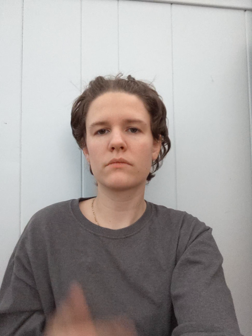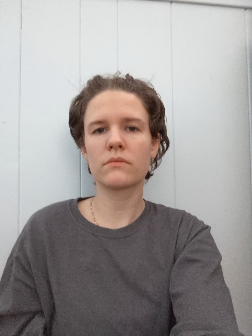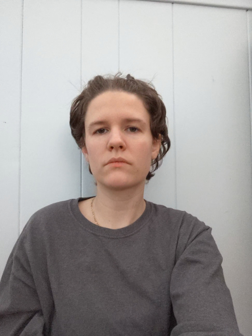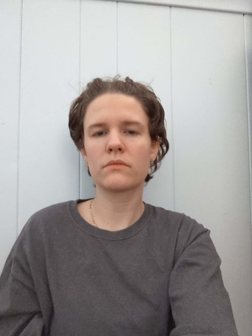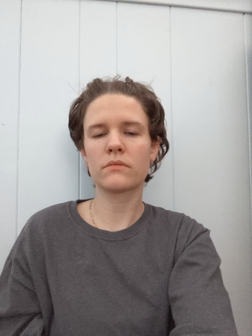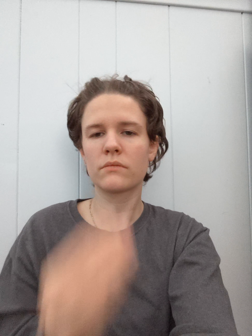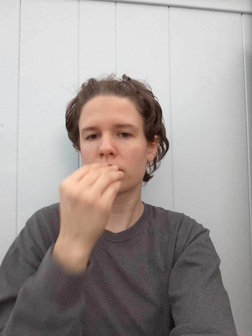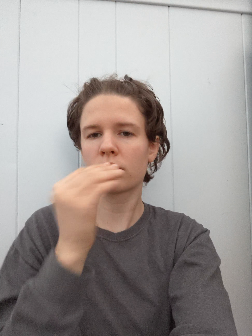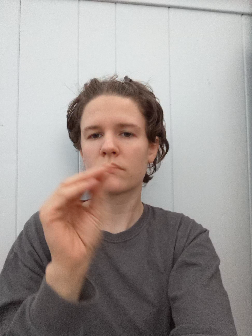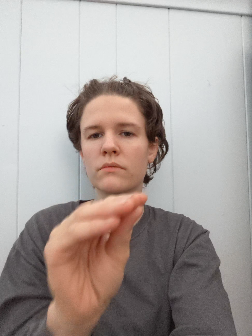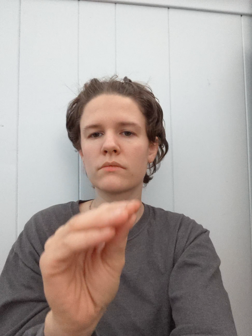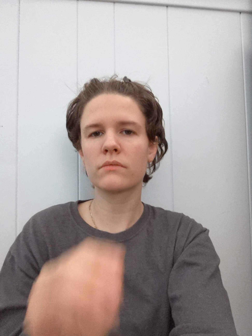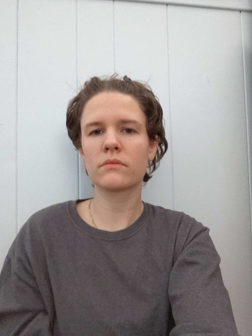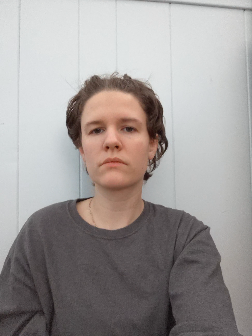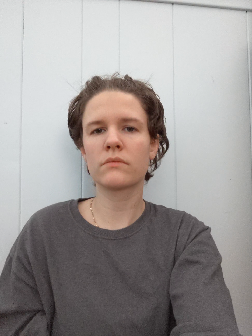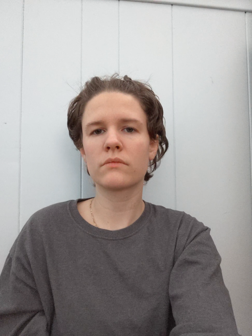kiss